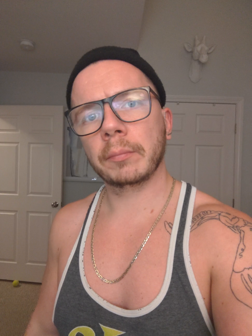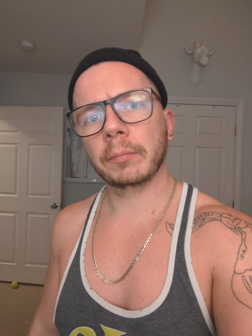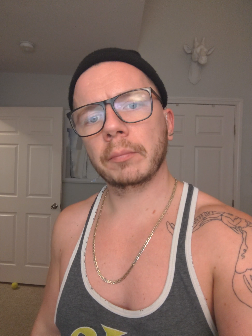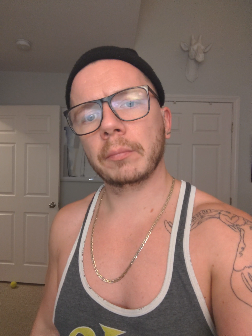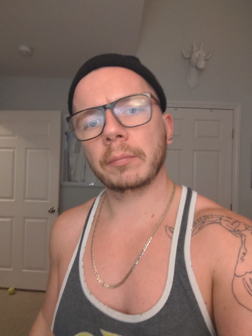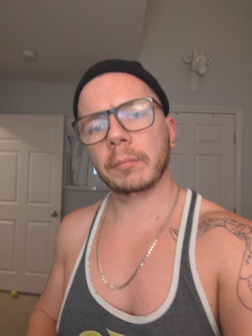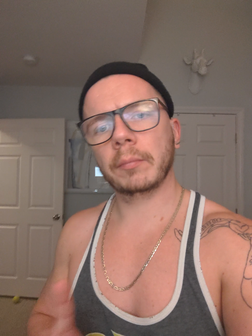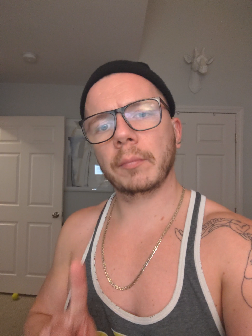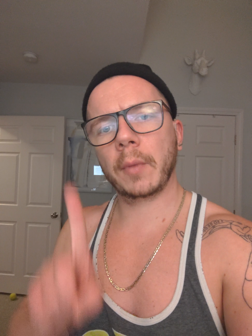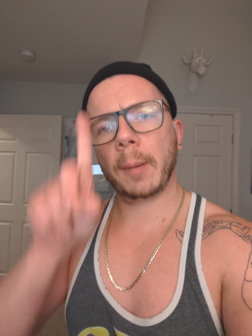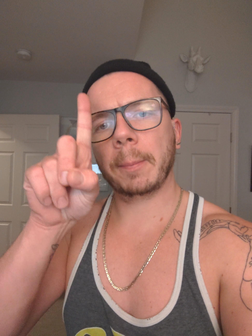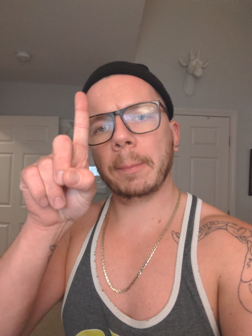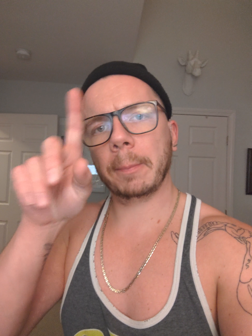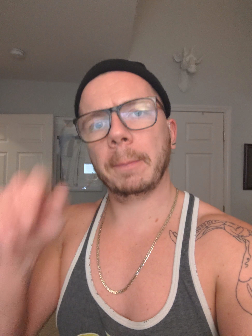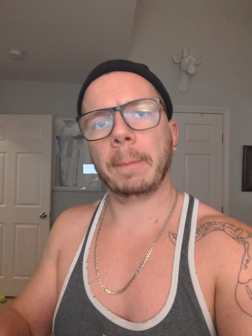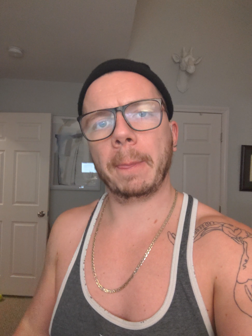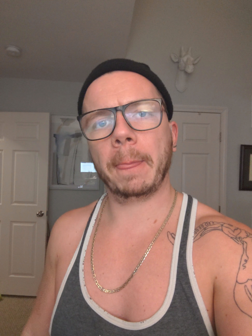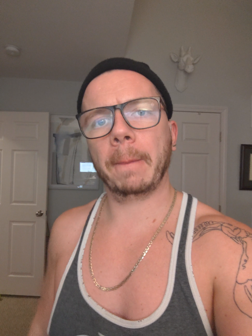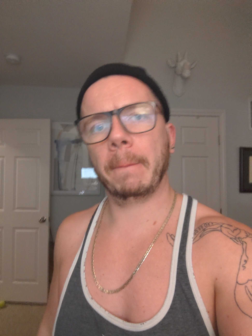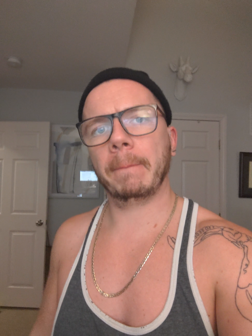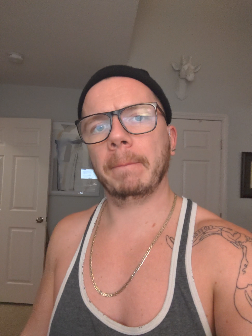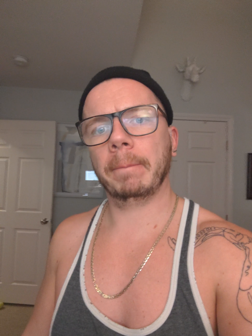up